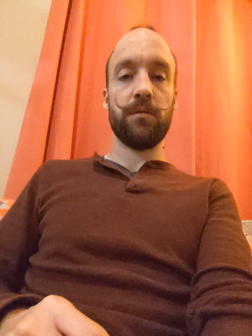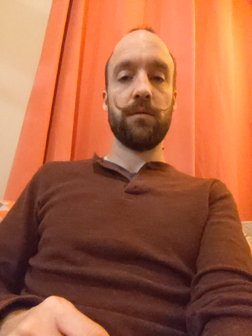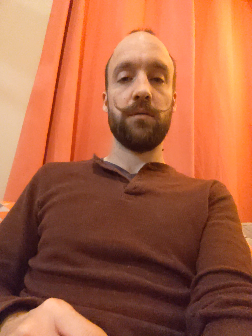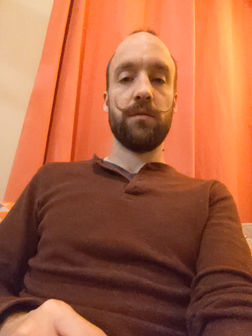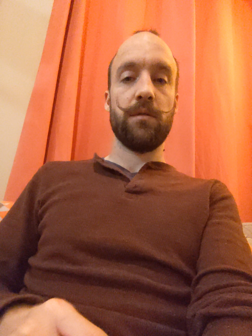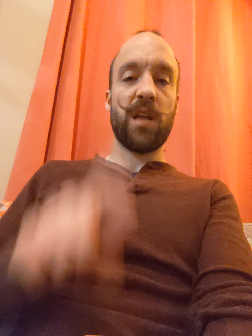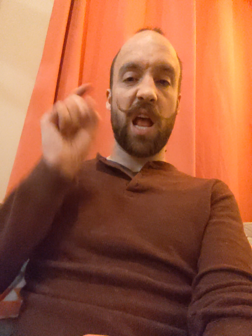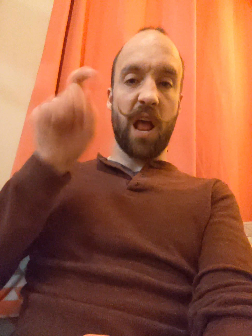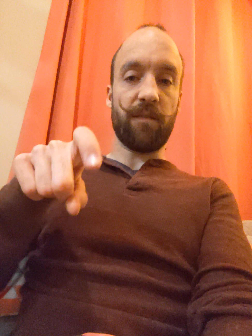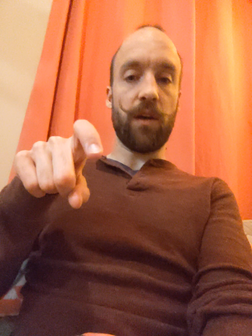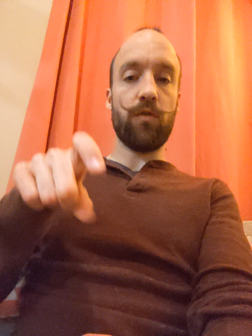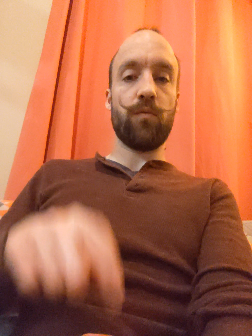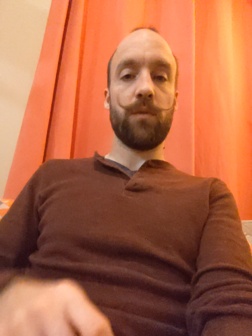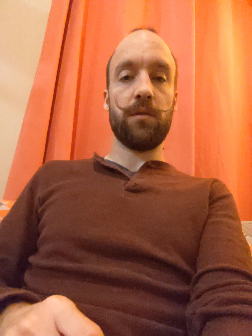have to